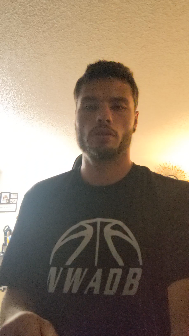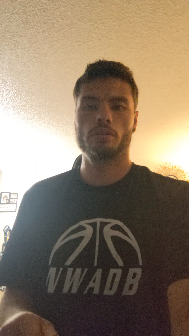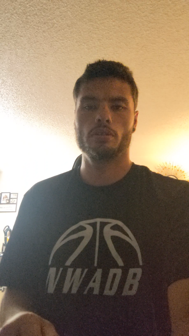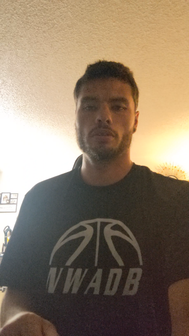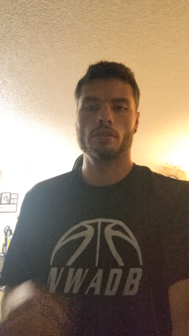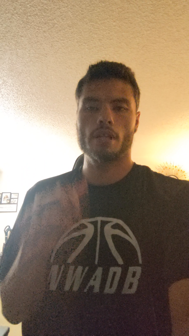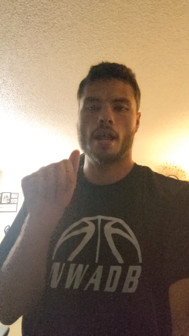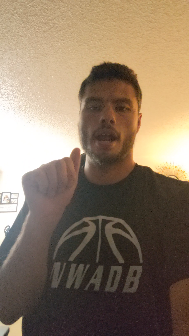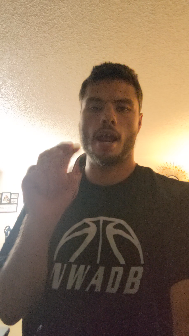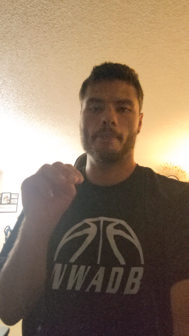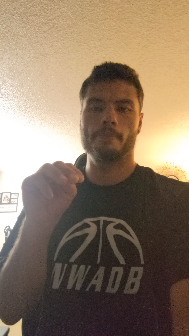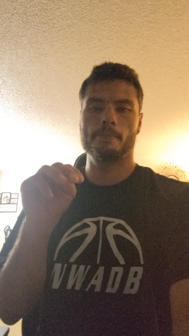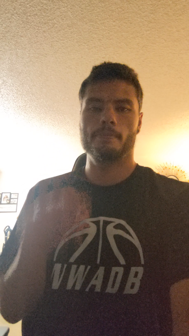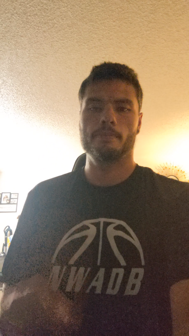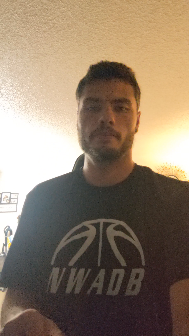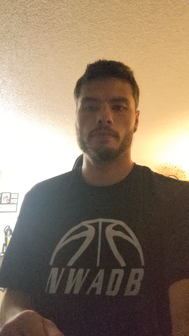am